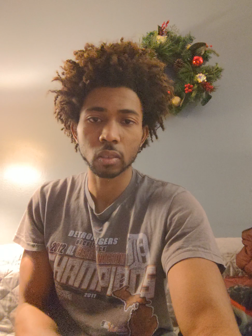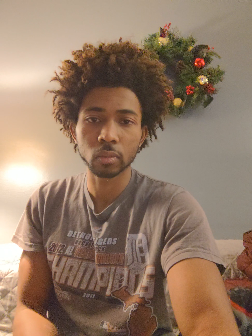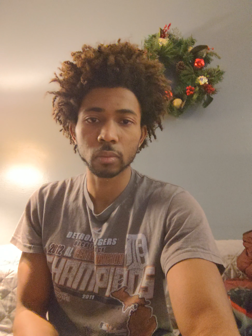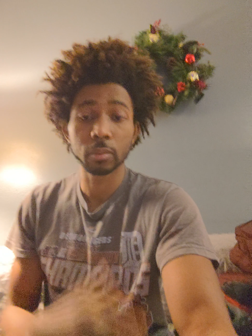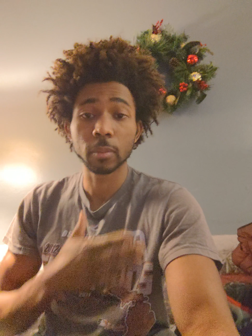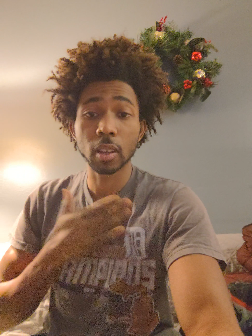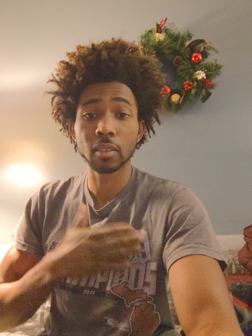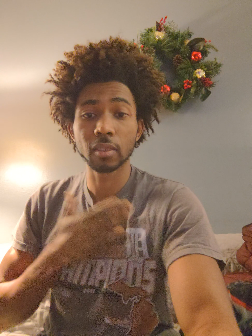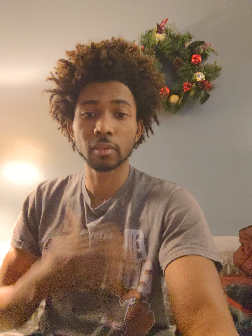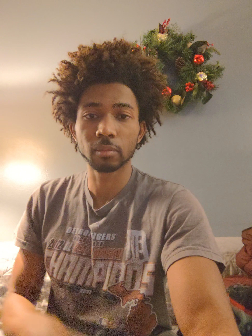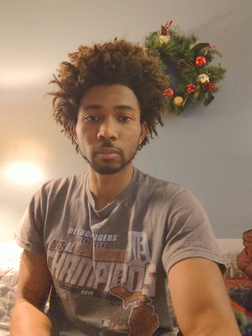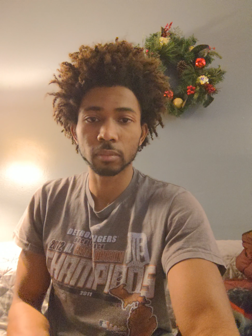happy